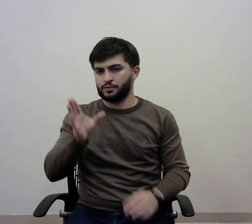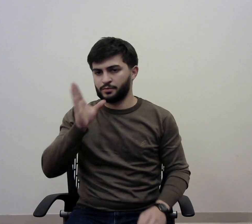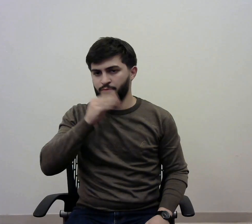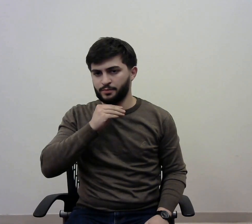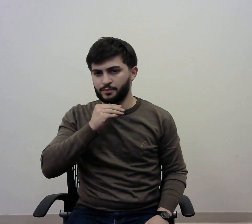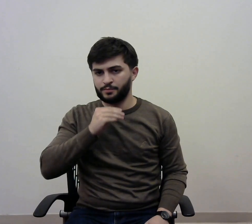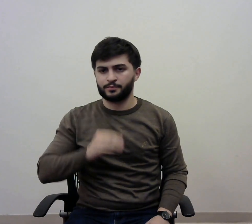bilmək